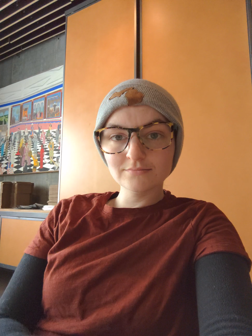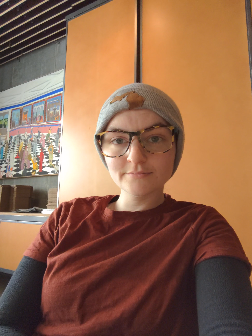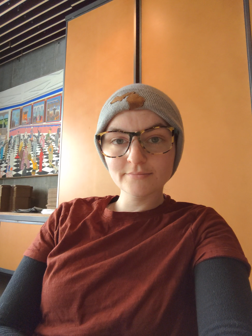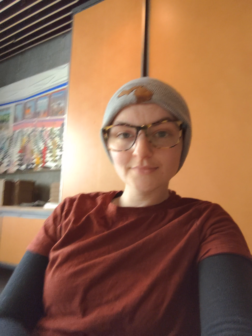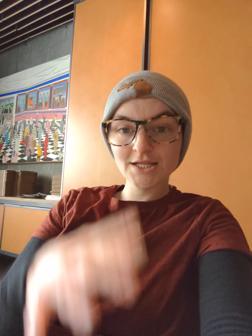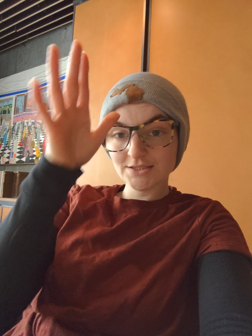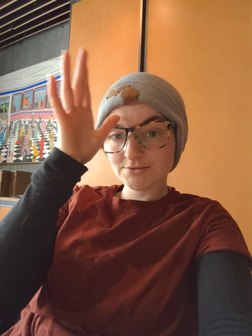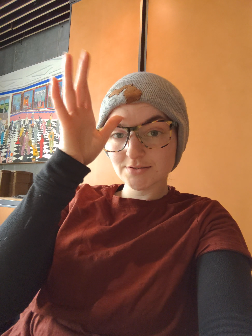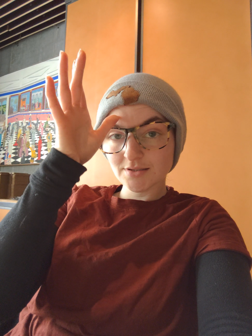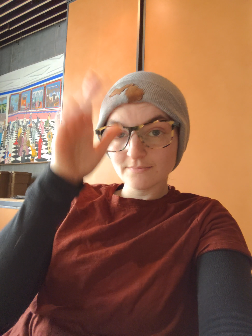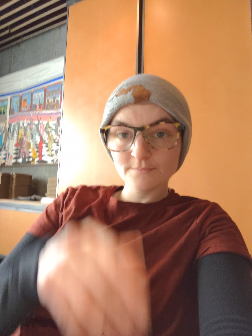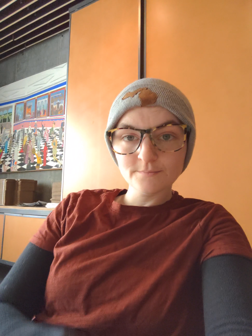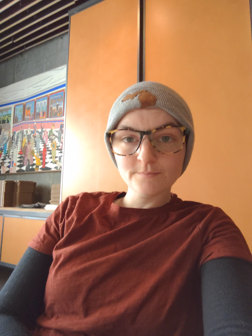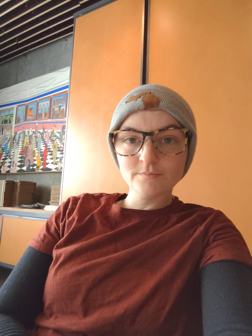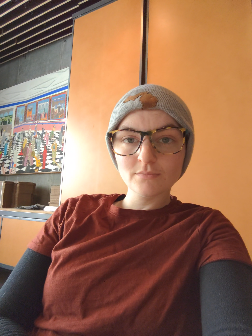dad